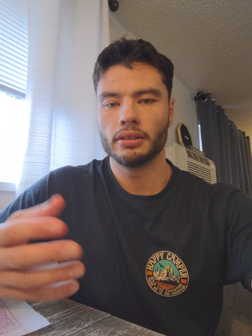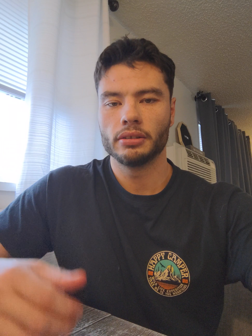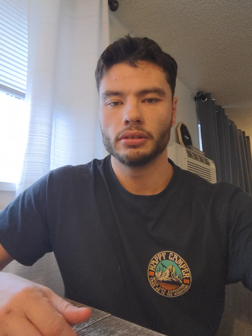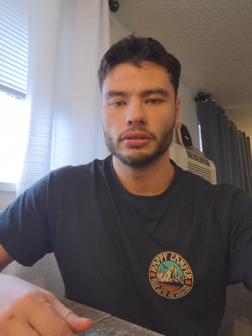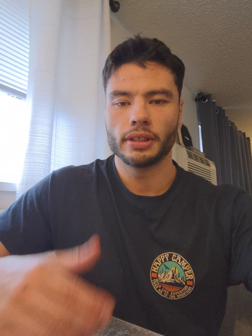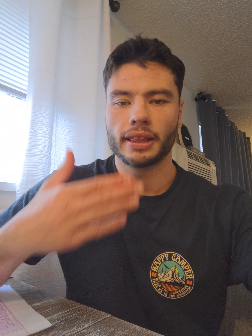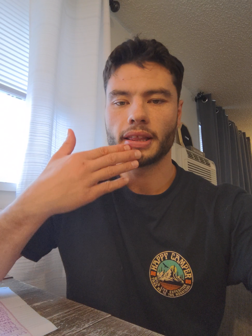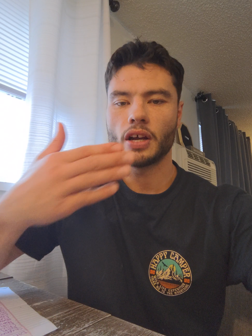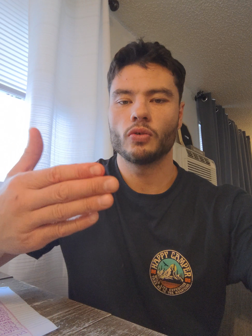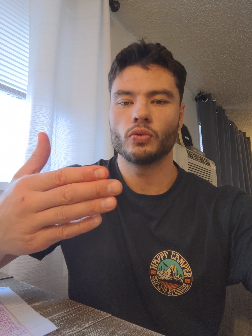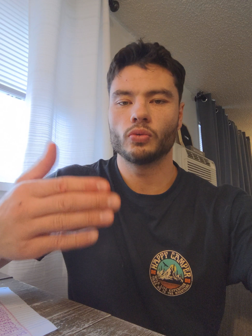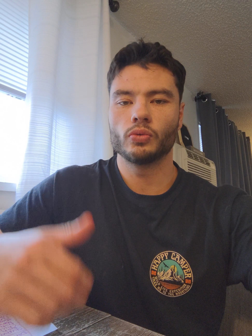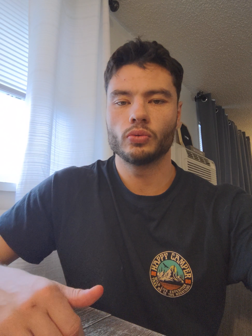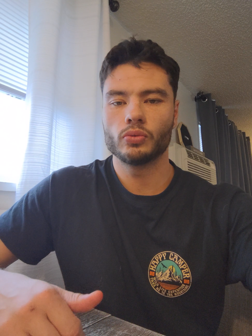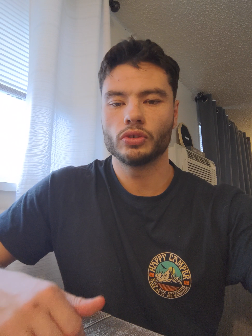thank you